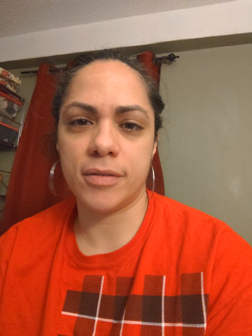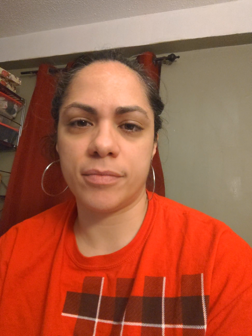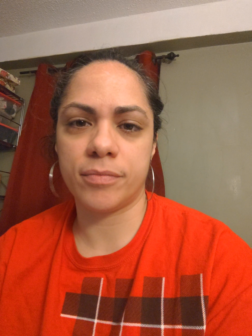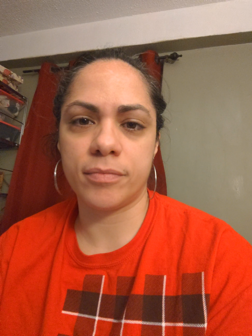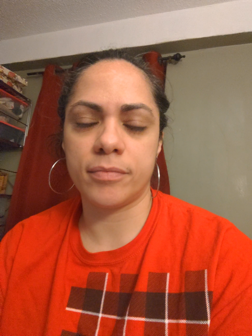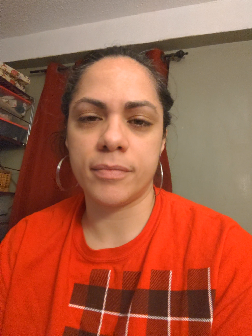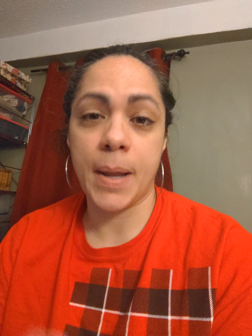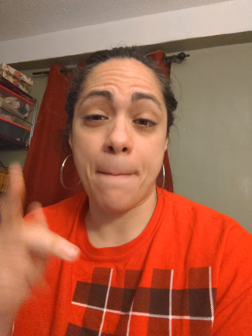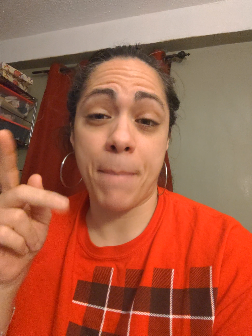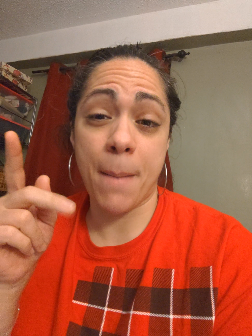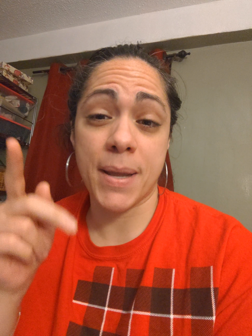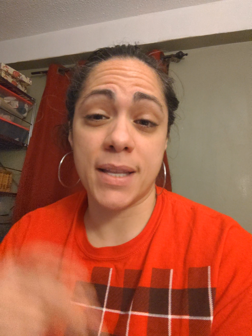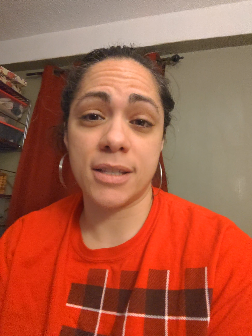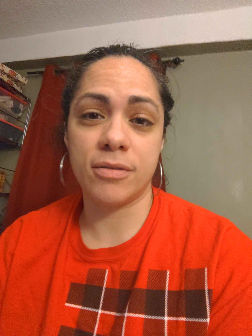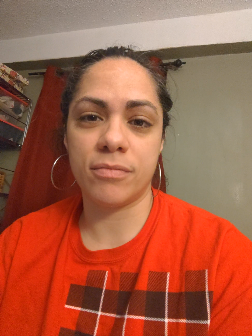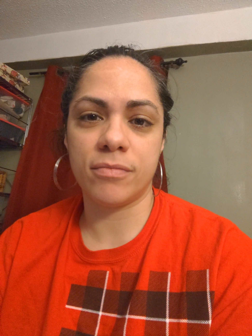puppy